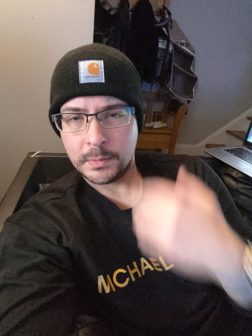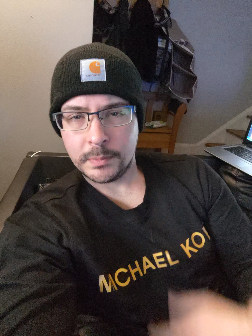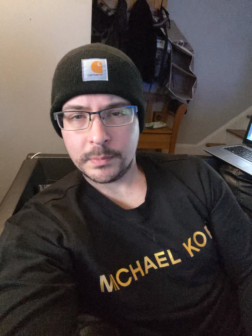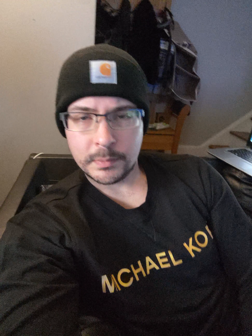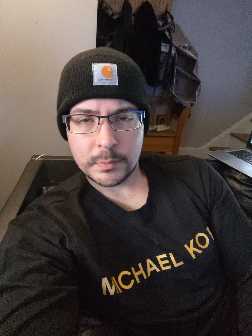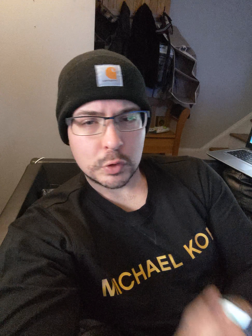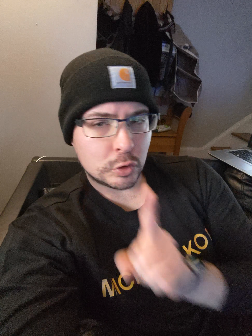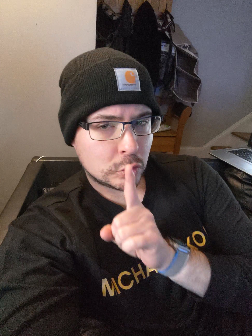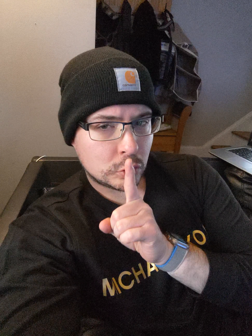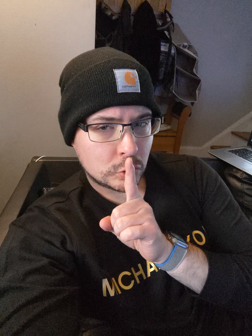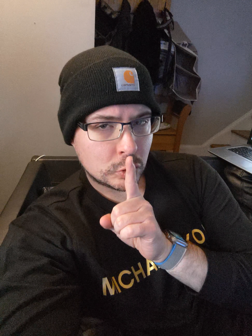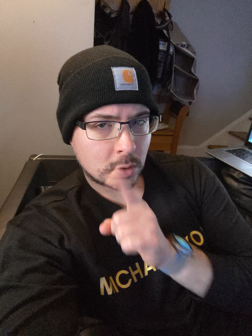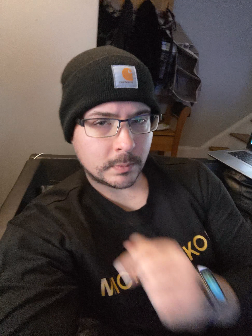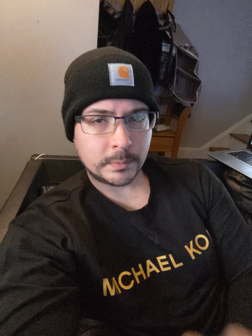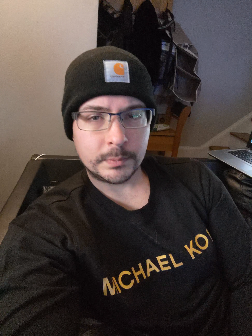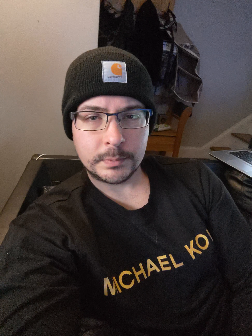shhh